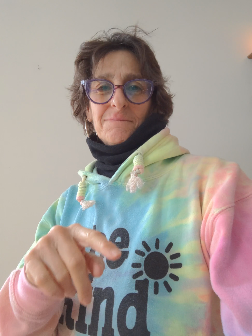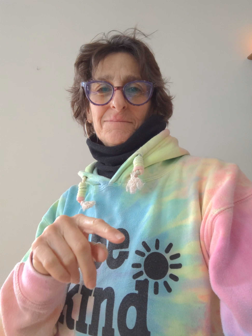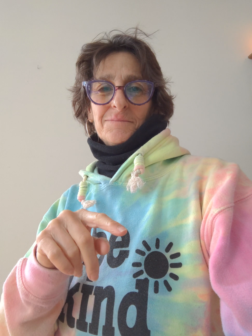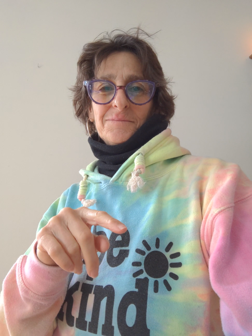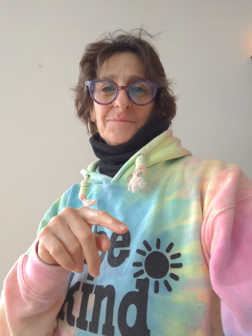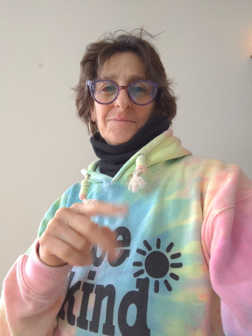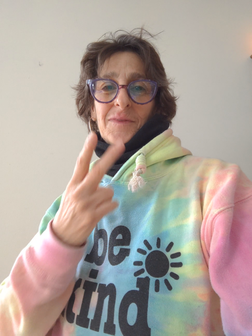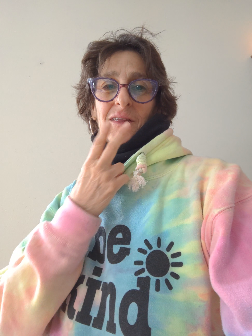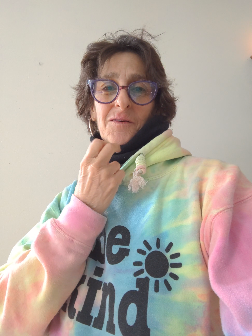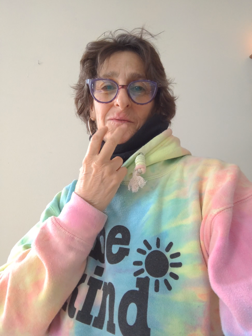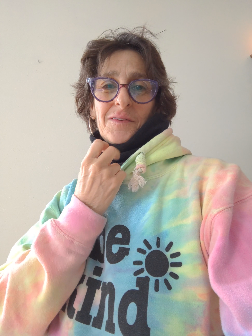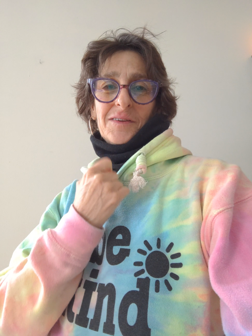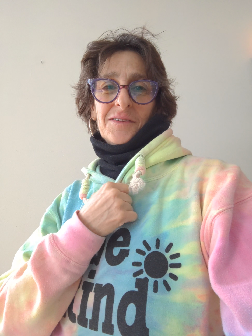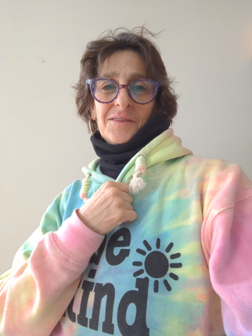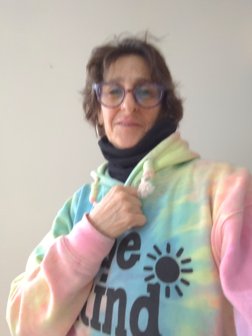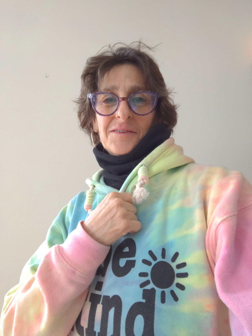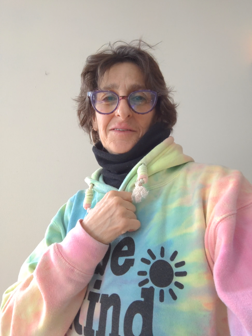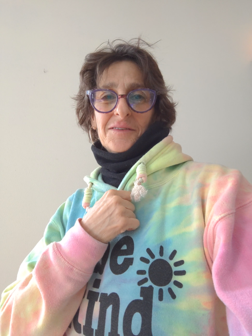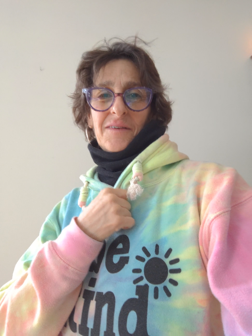underwear